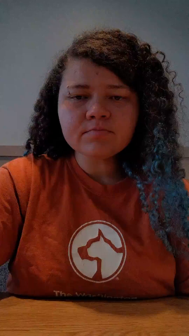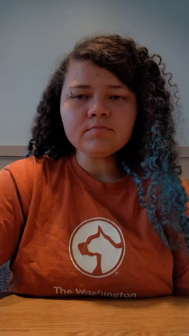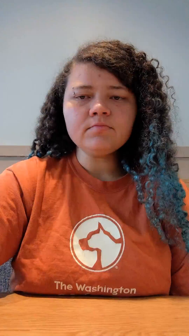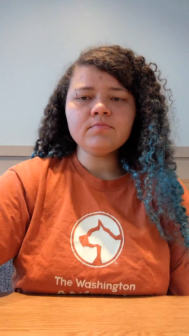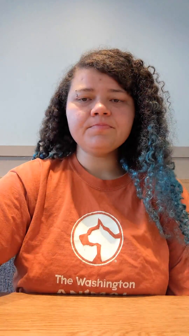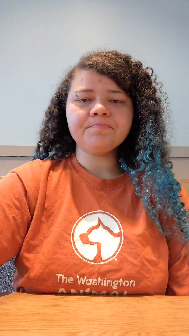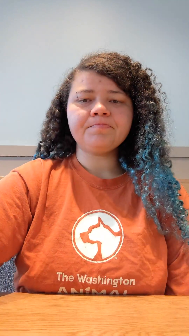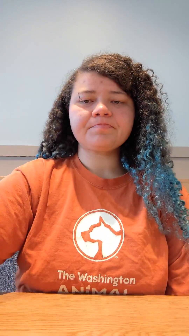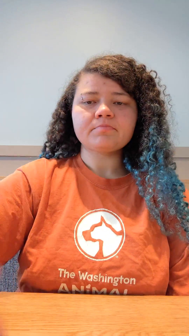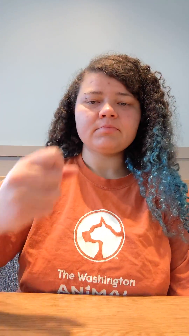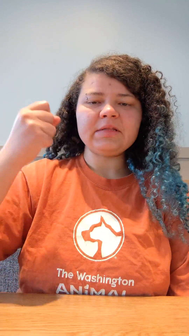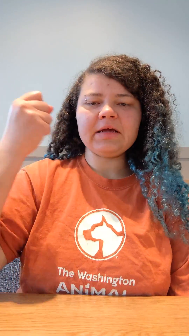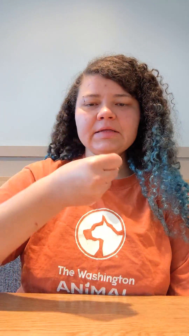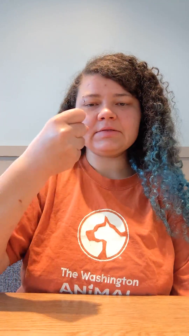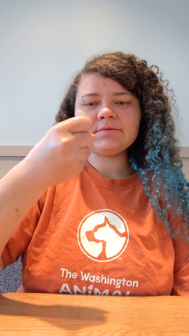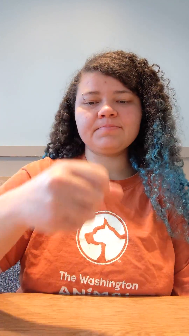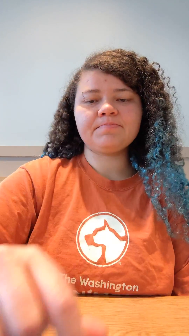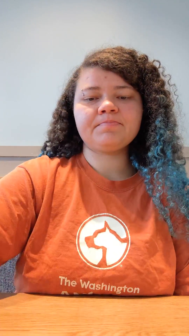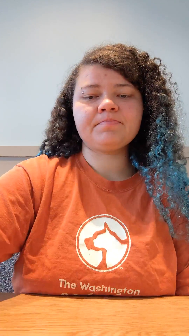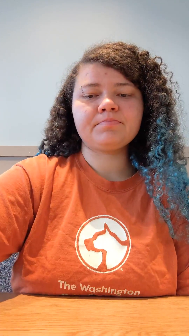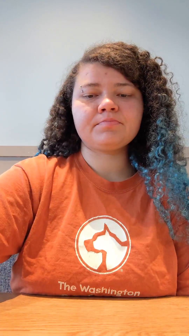hit